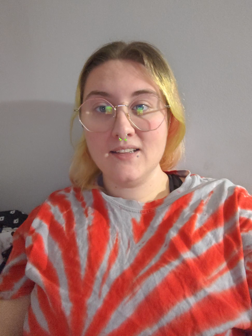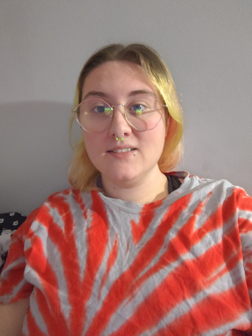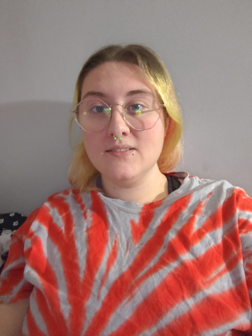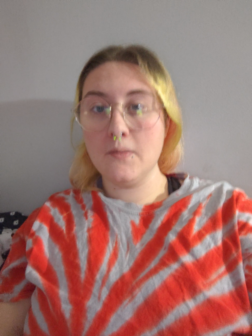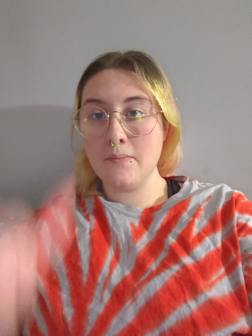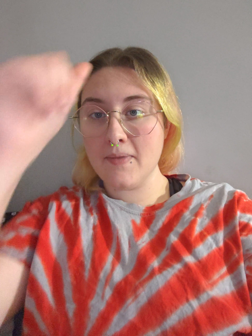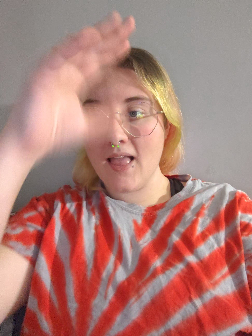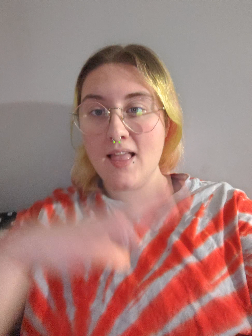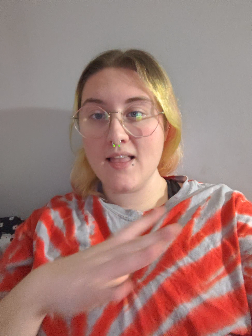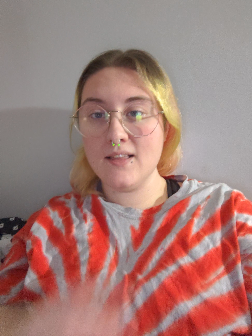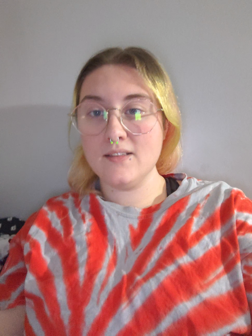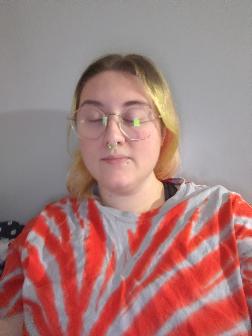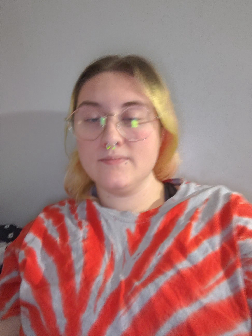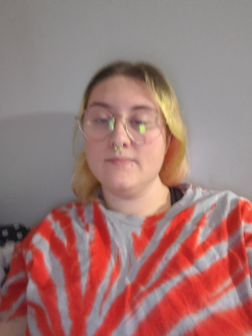man